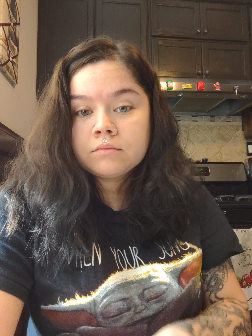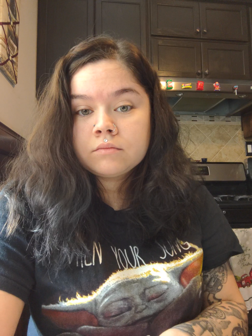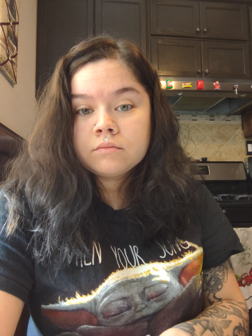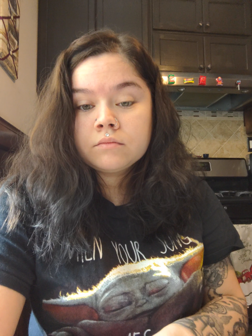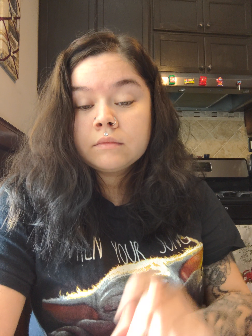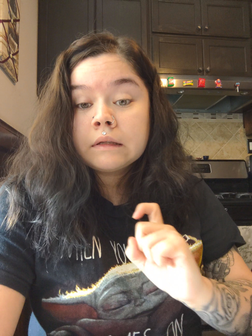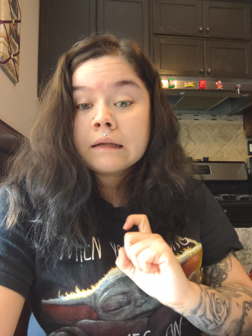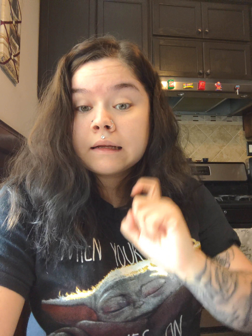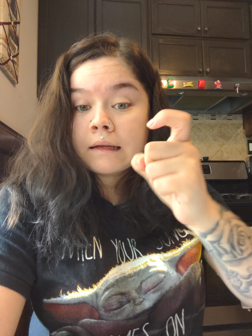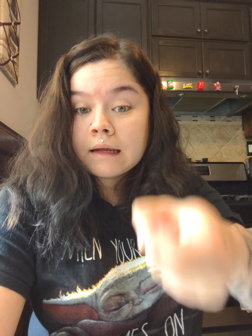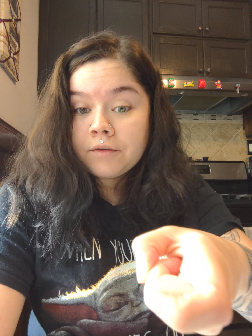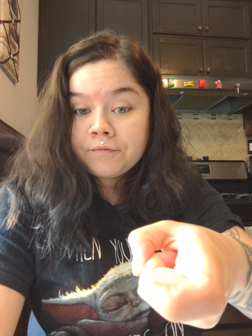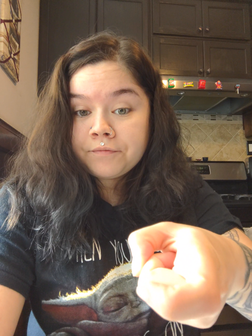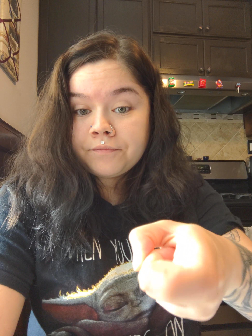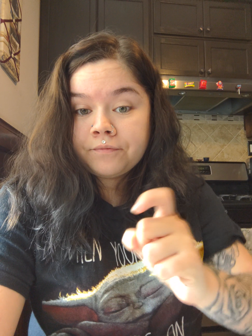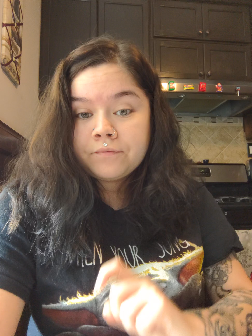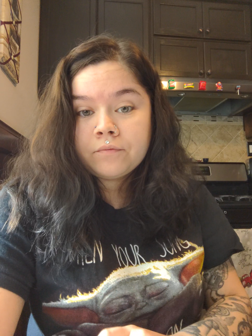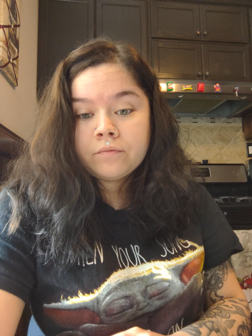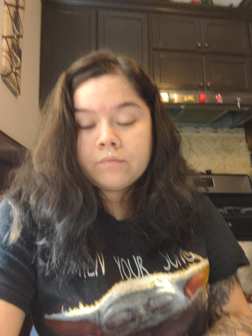gift